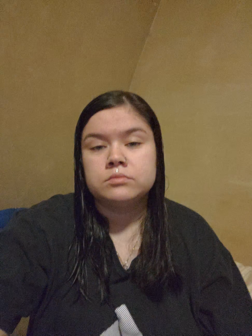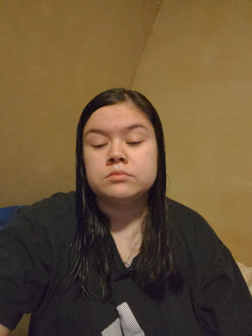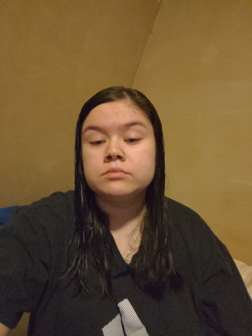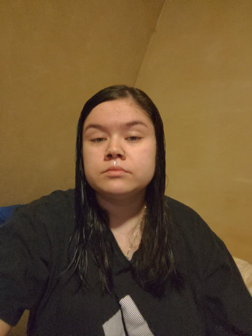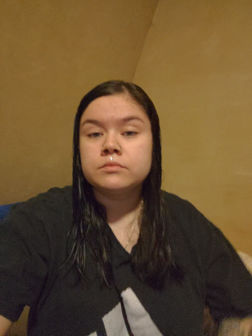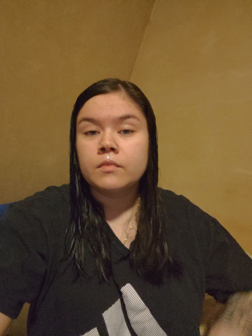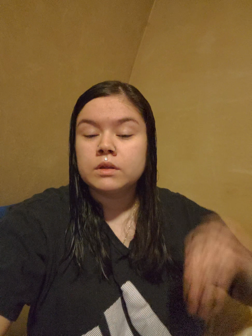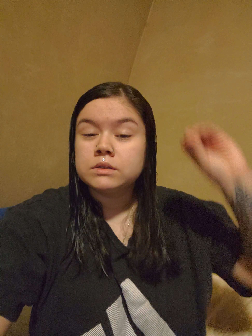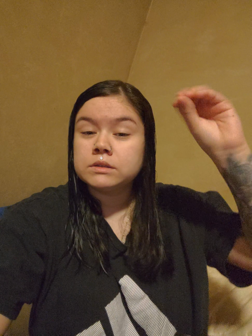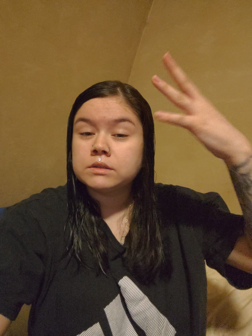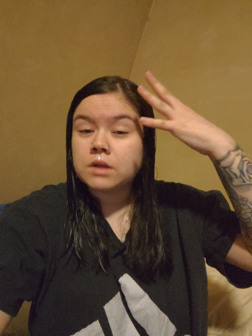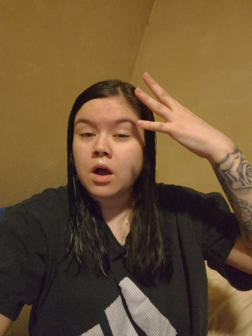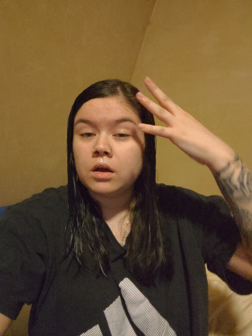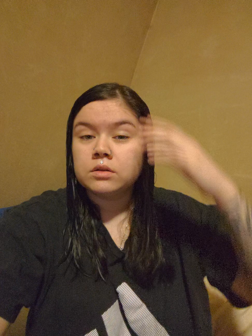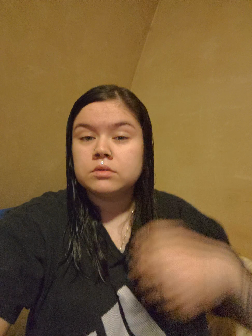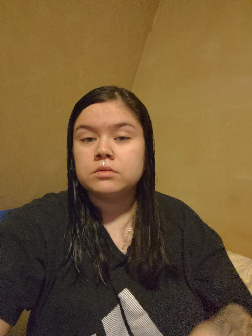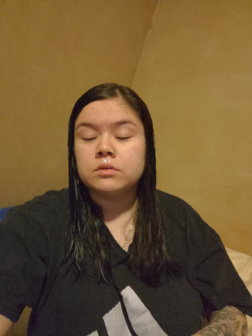sun